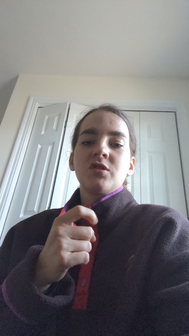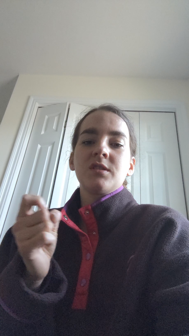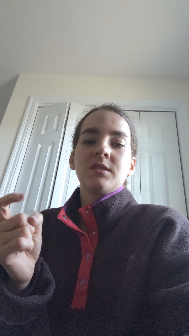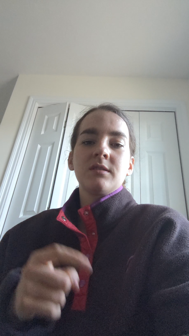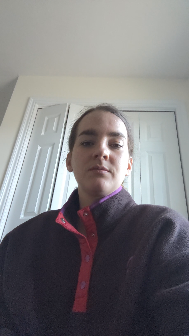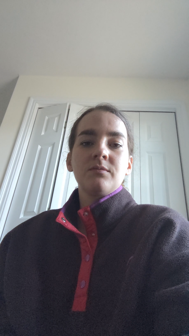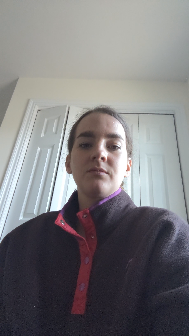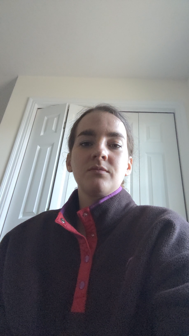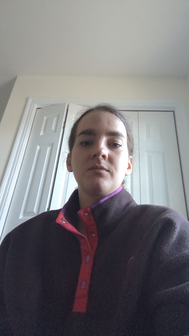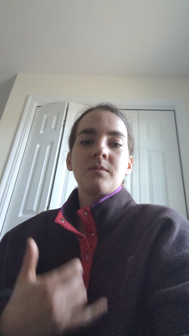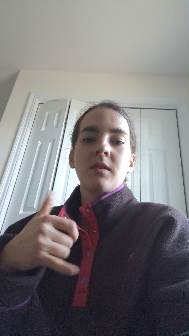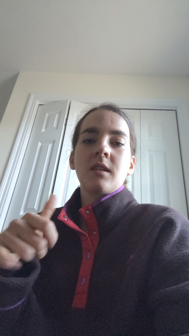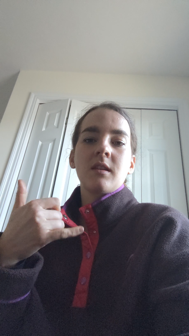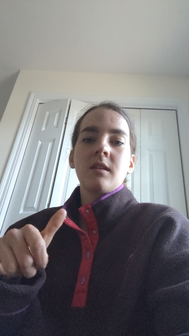play